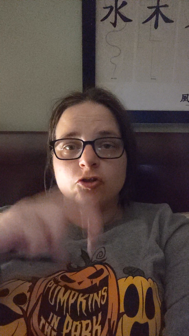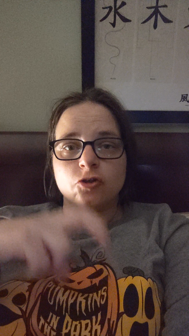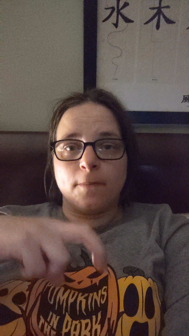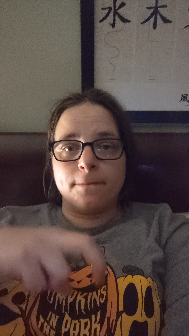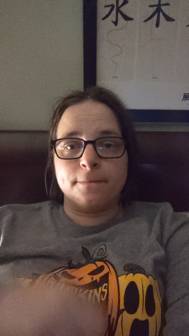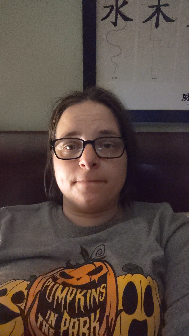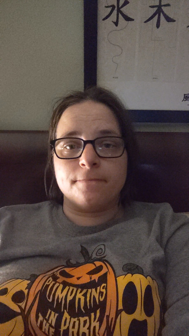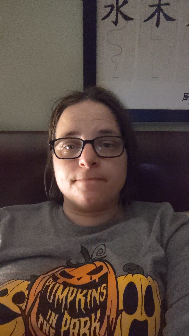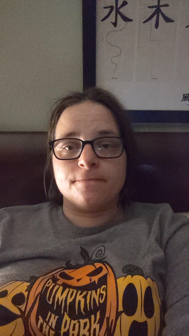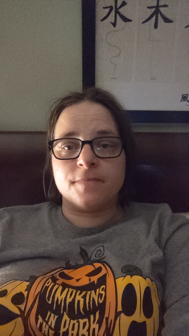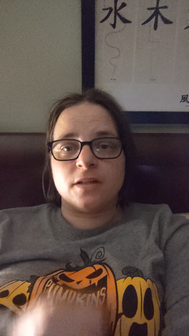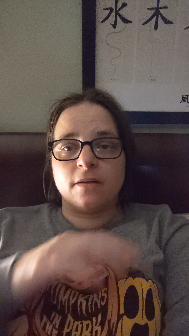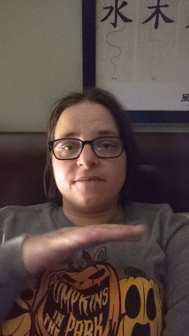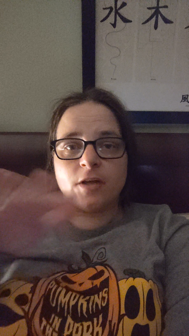full